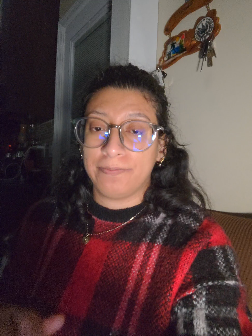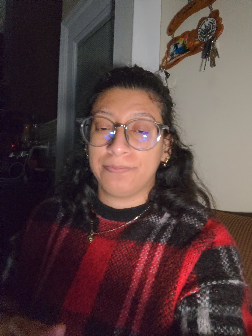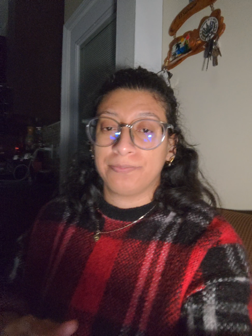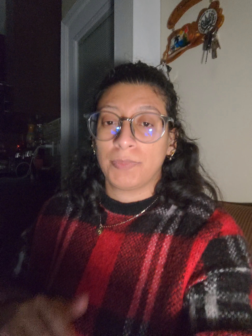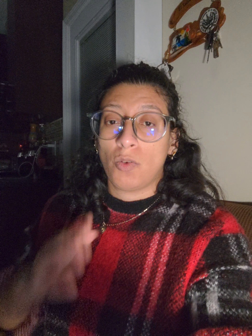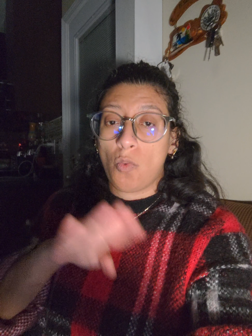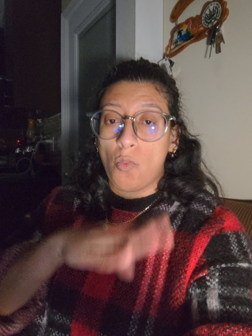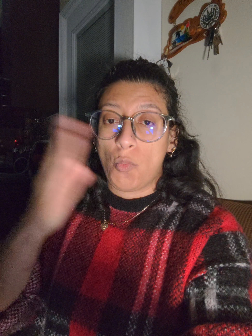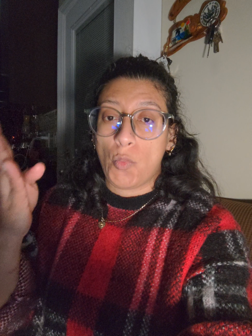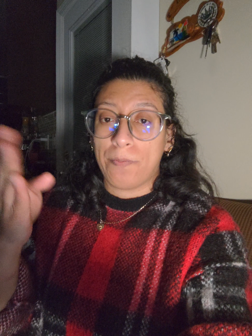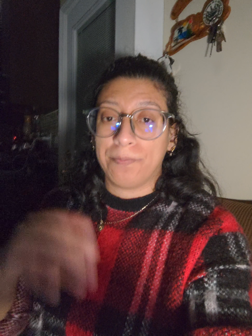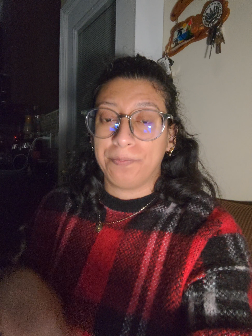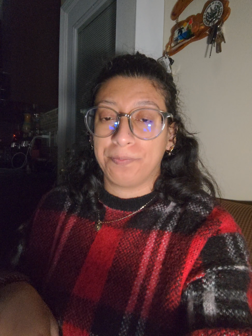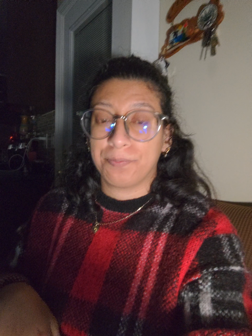open